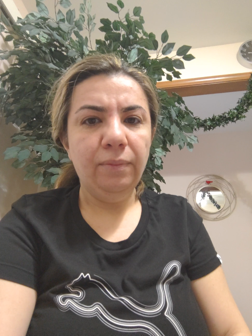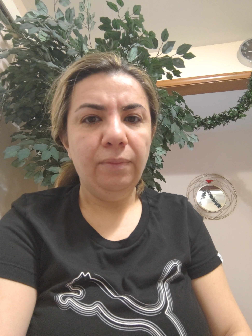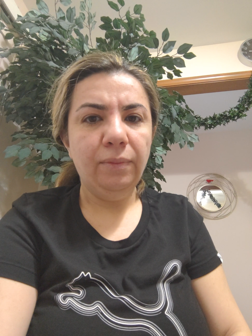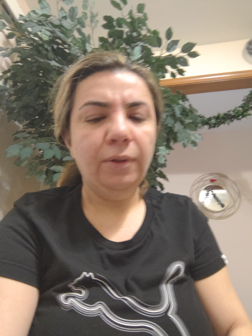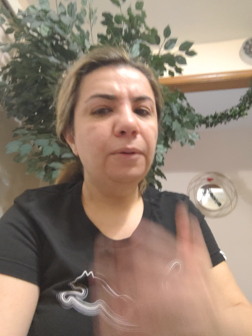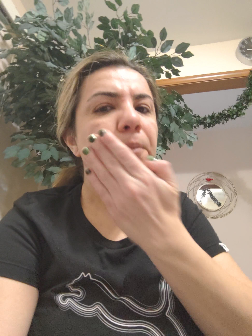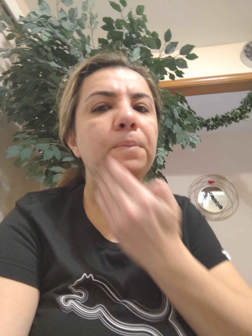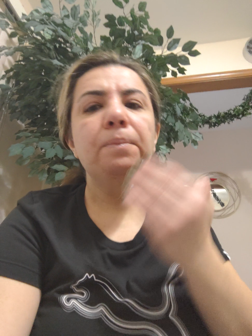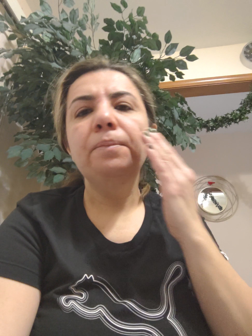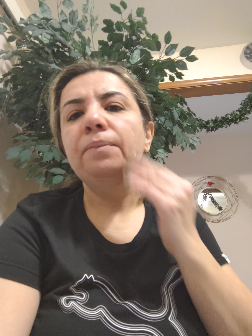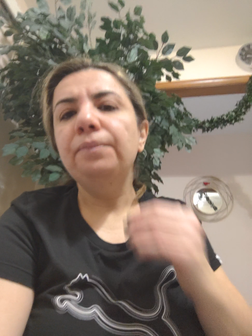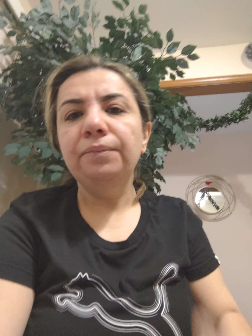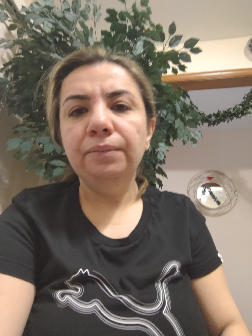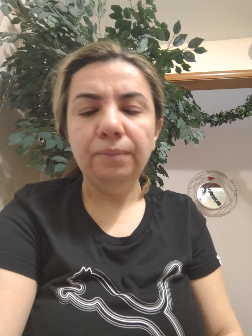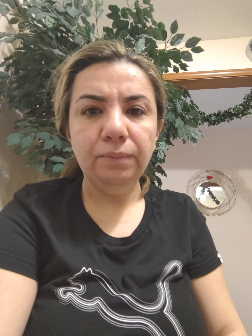napkin